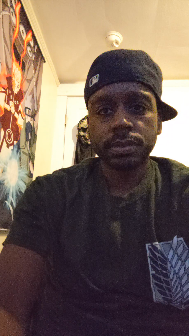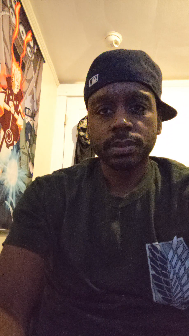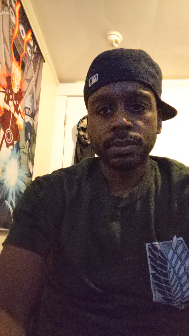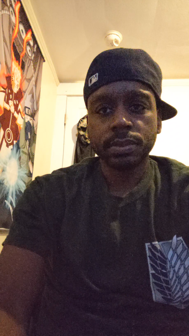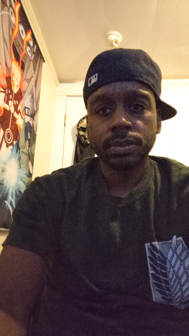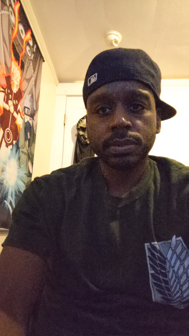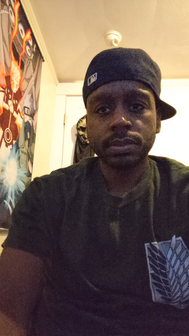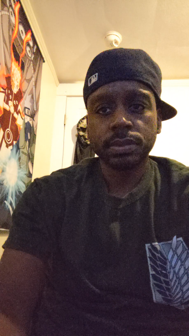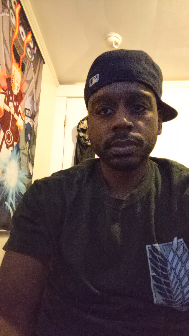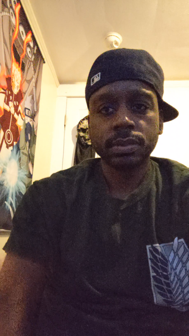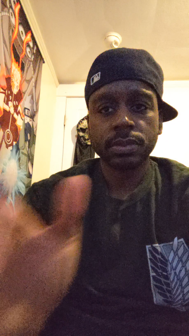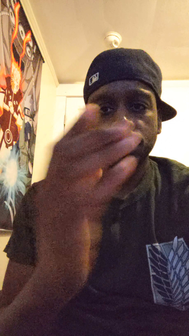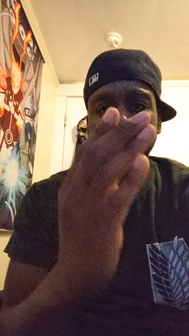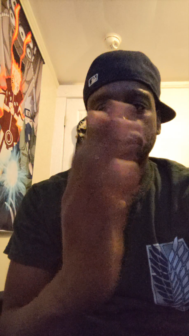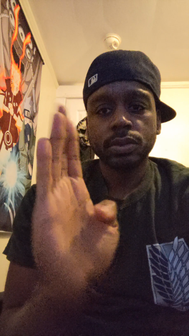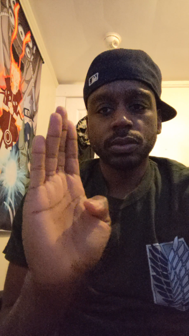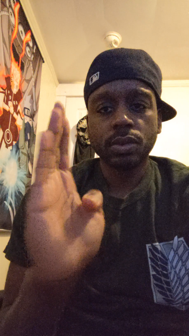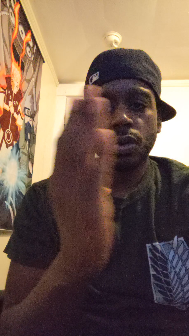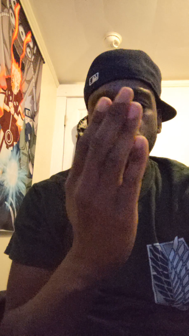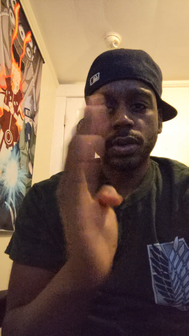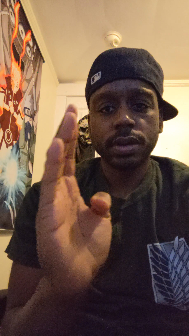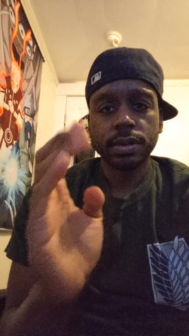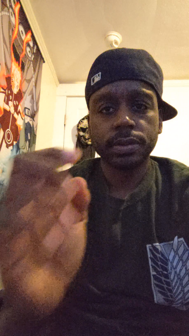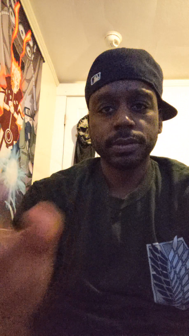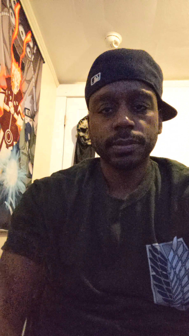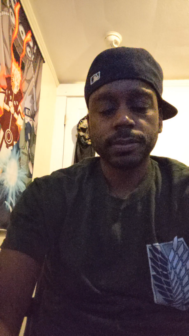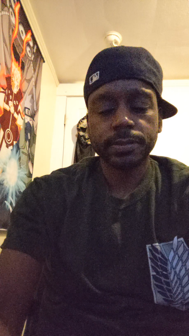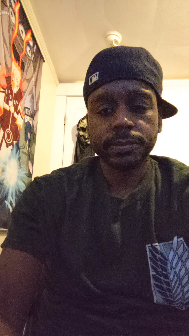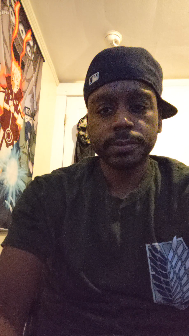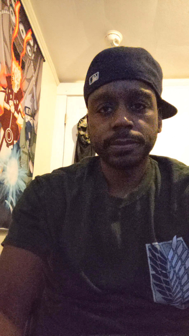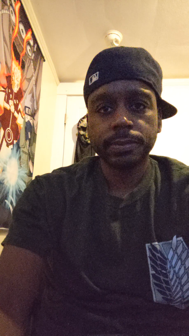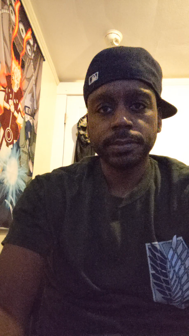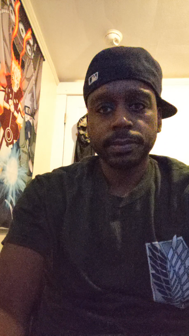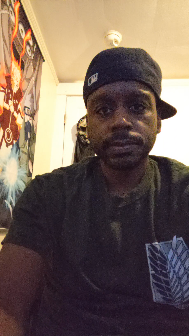door